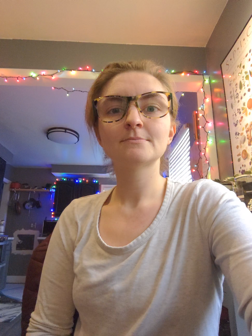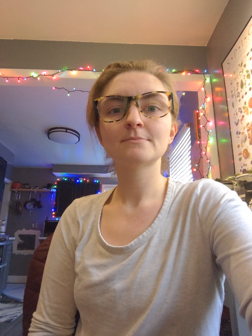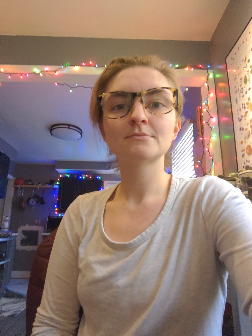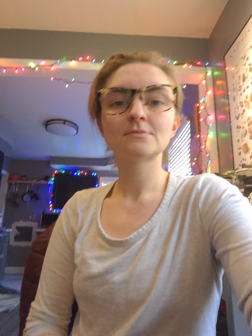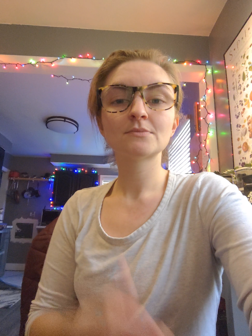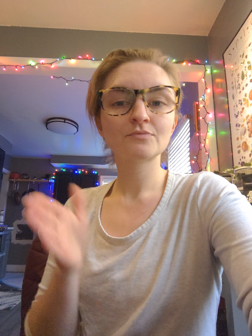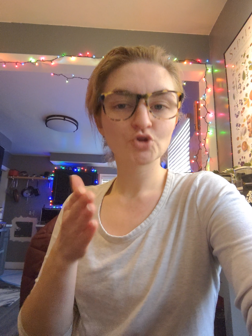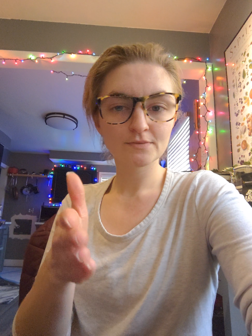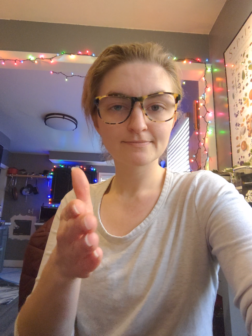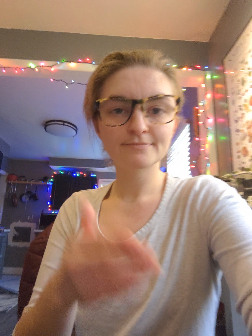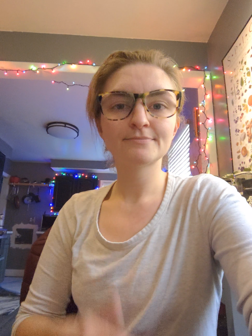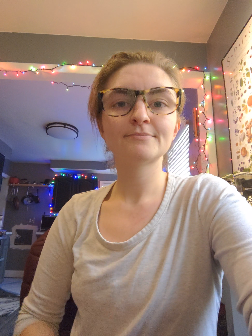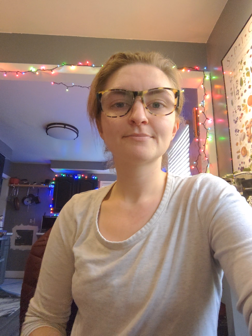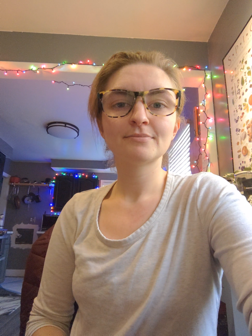fish